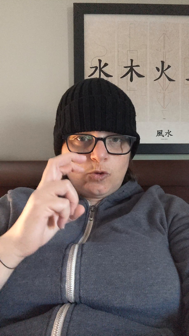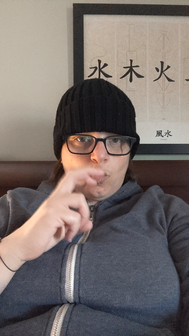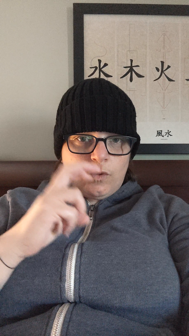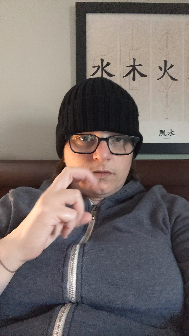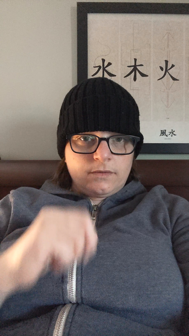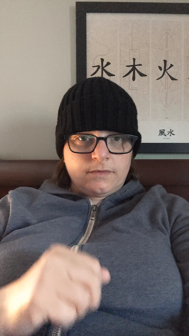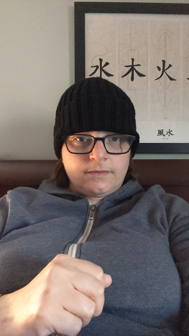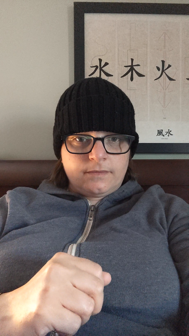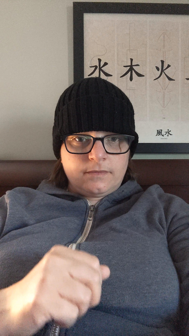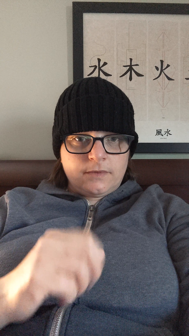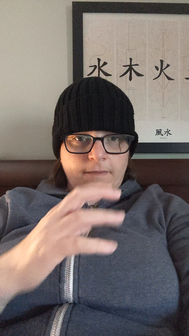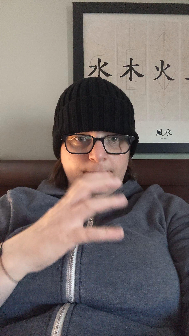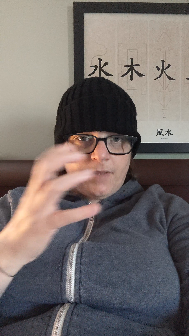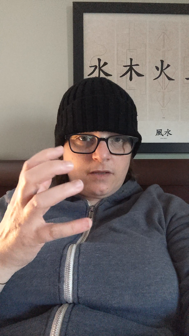much